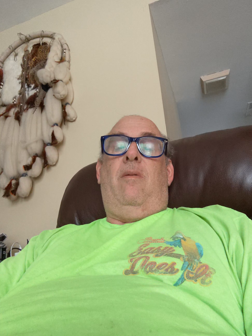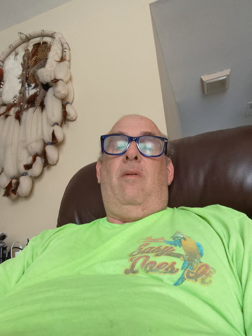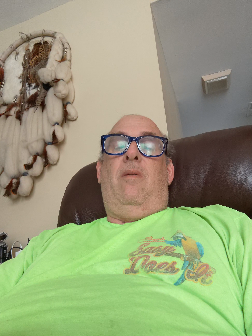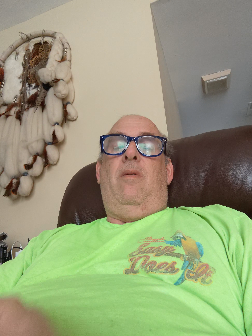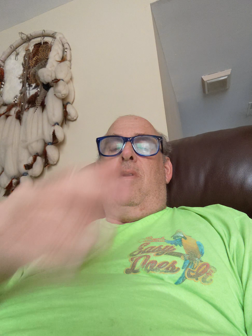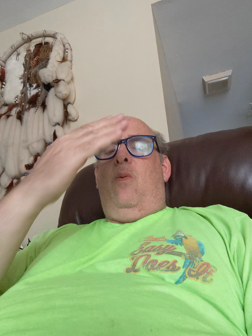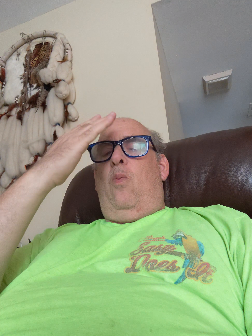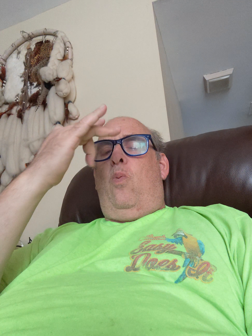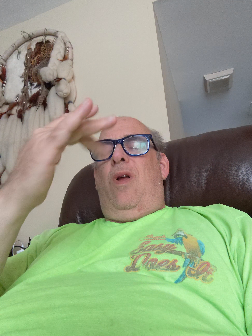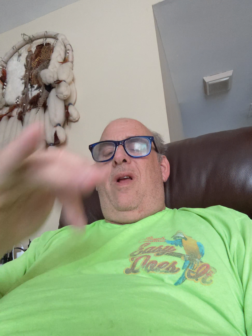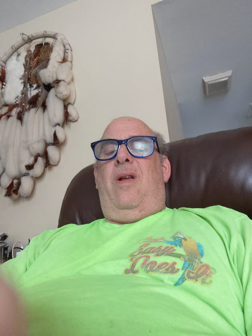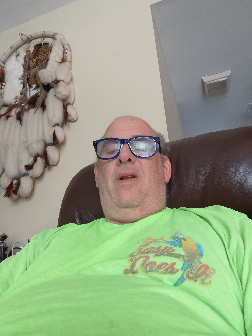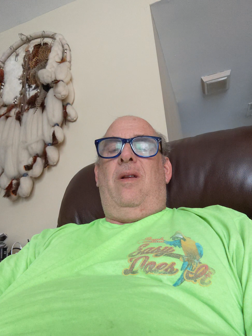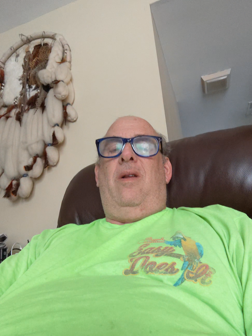why